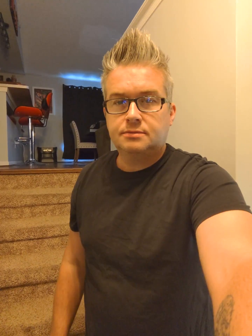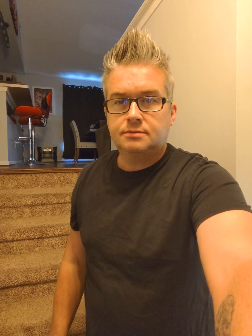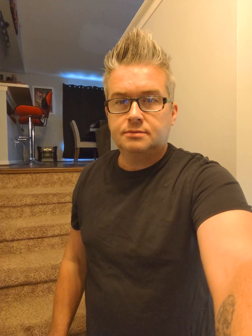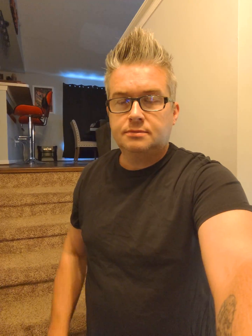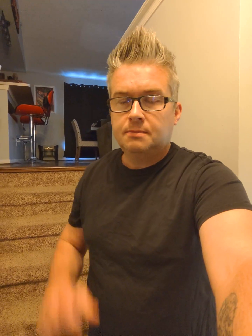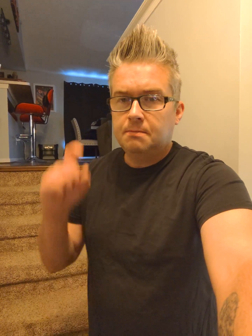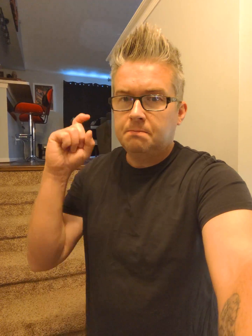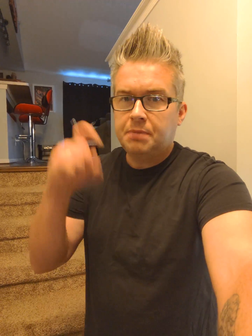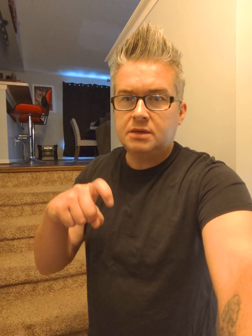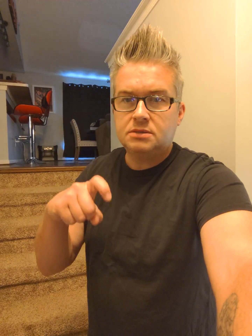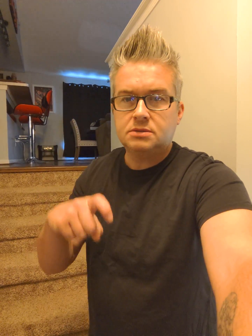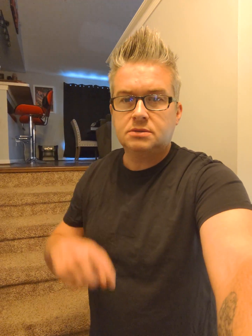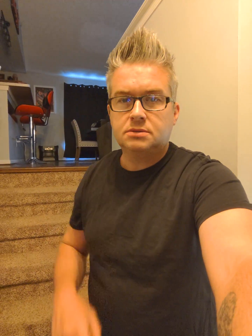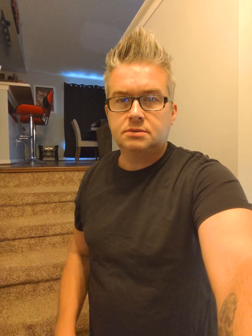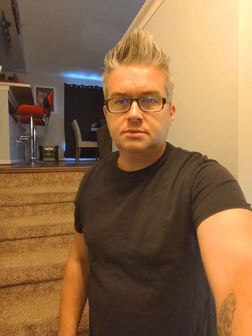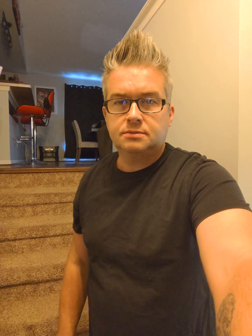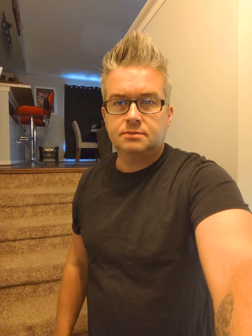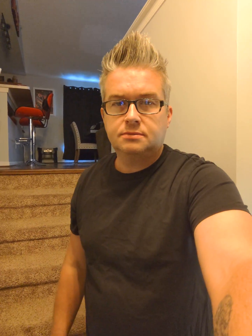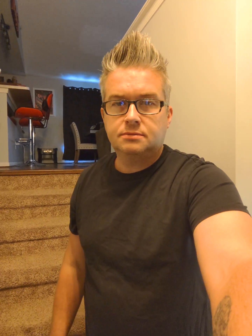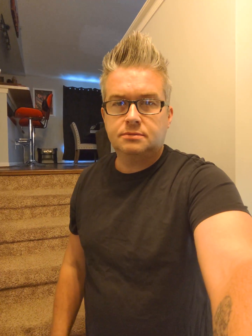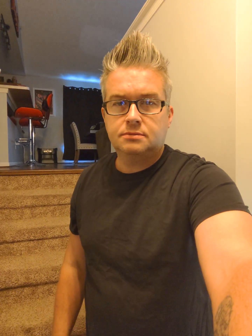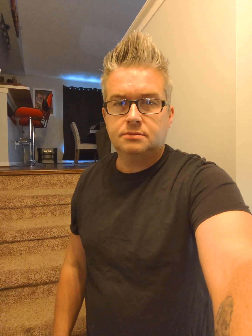must